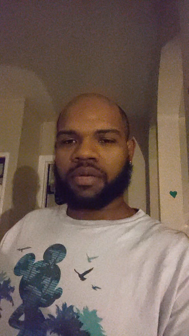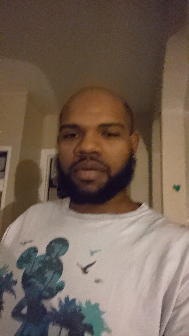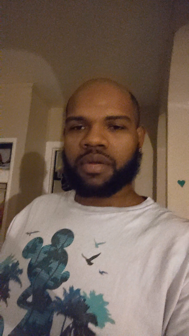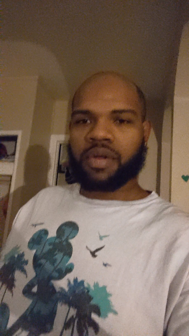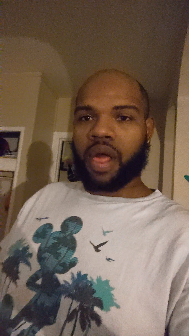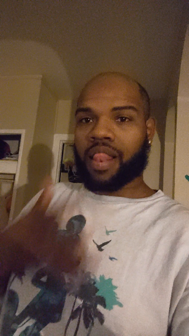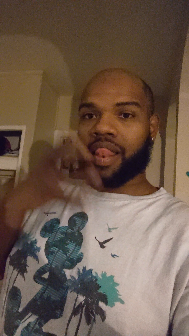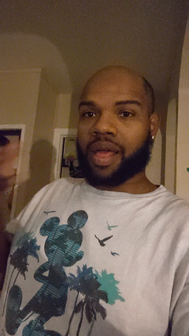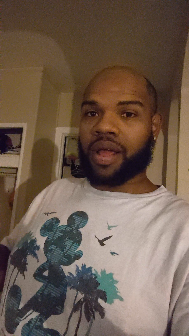a lot